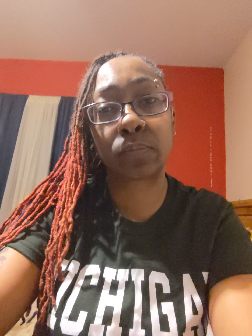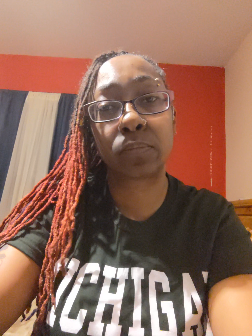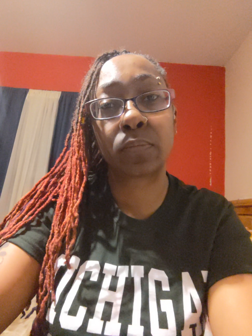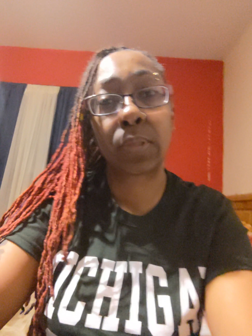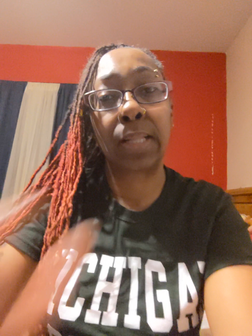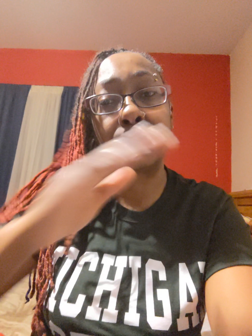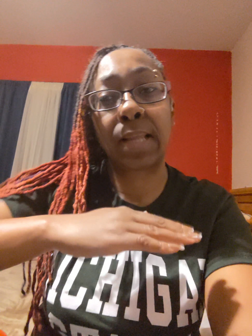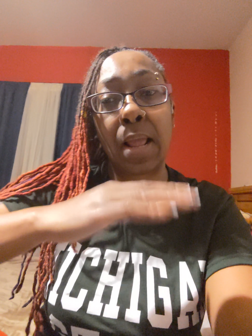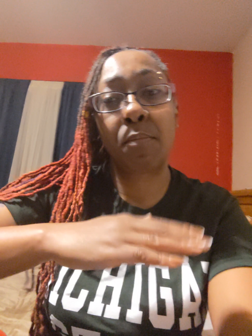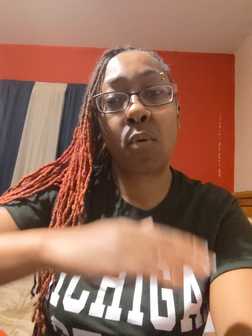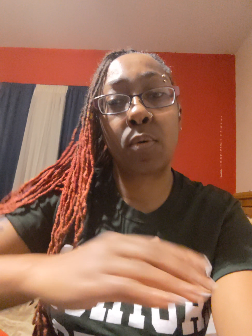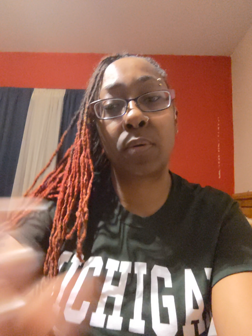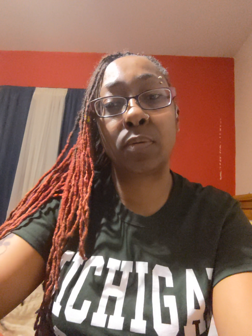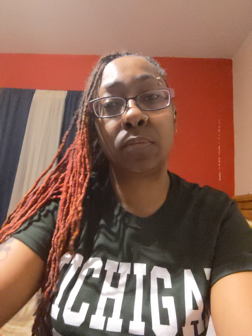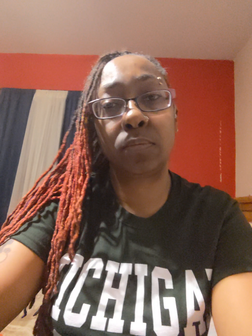table